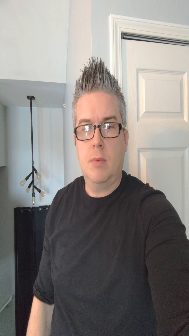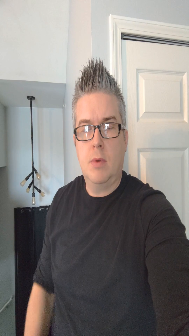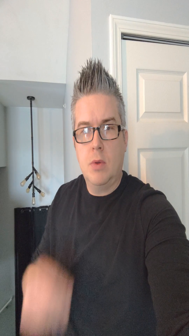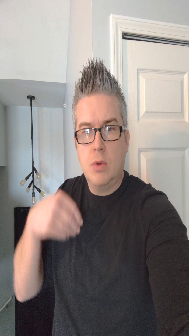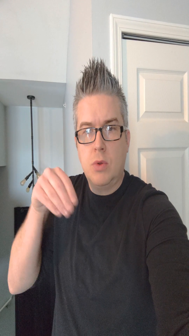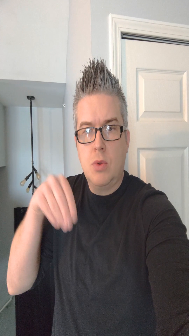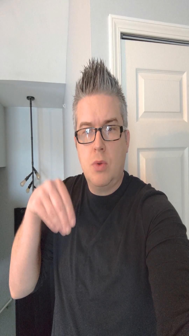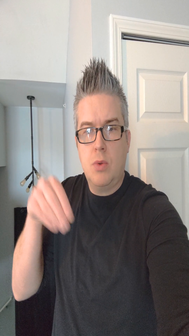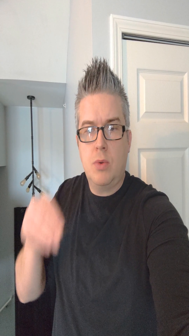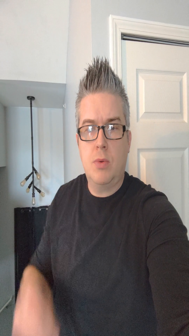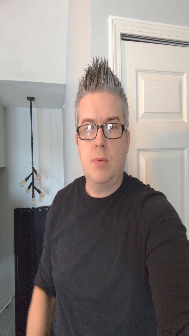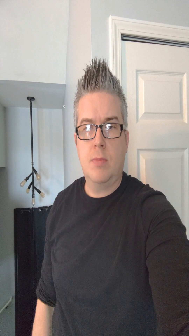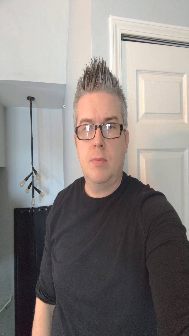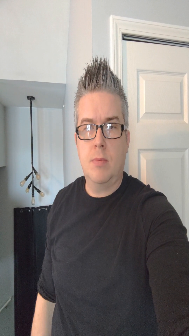store